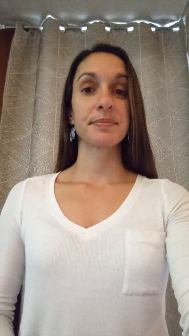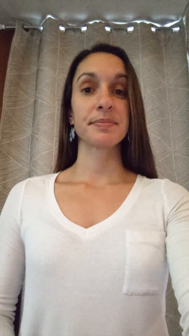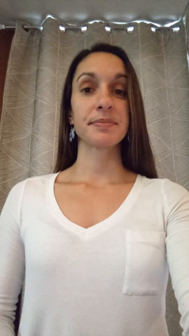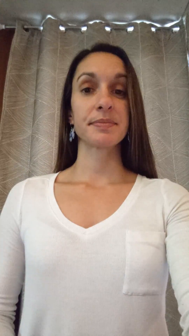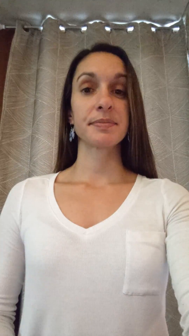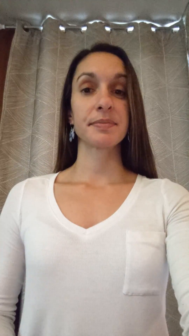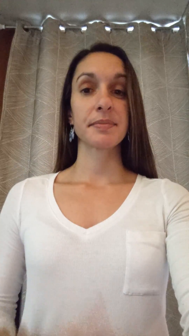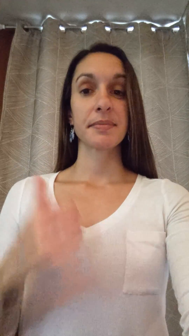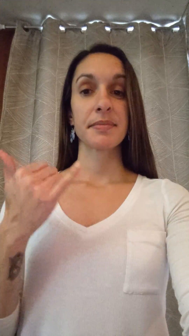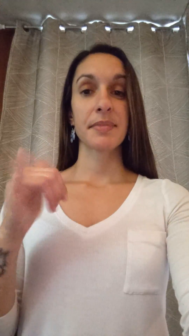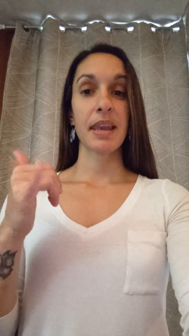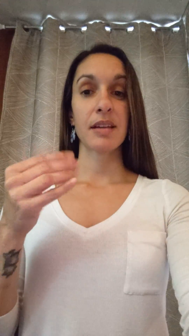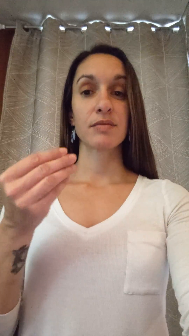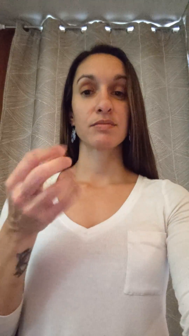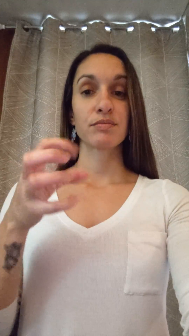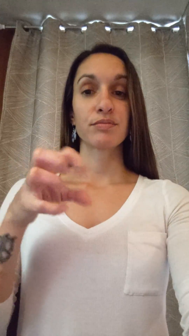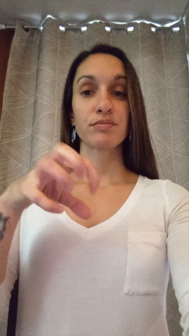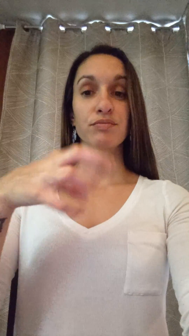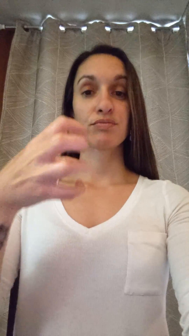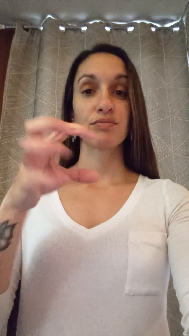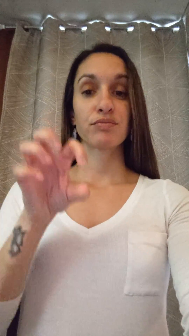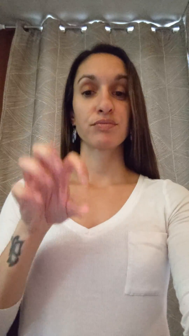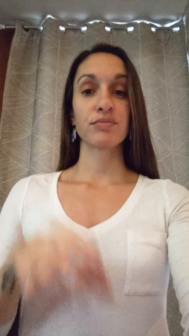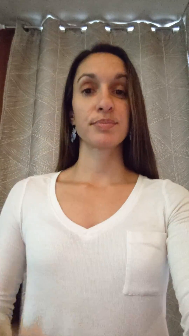play dough